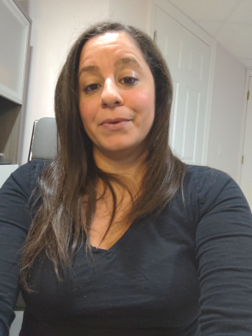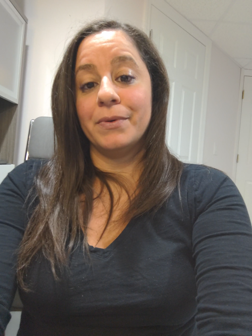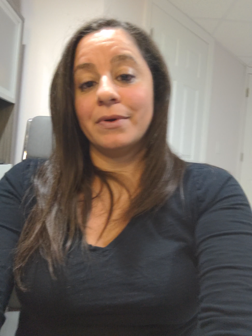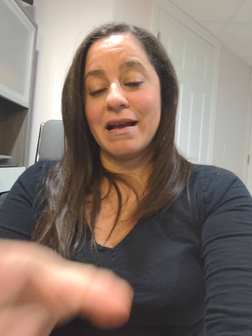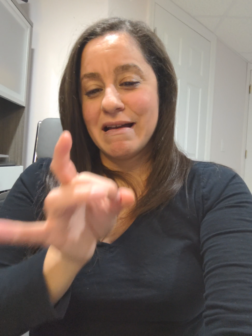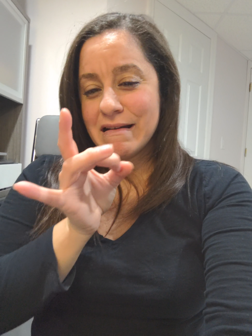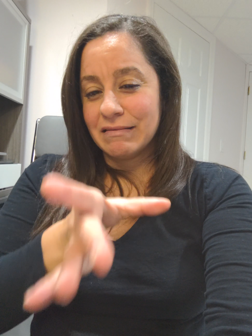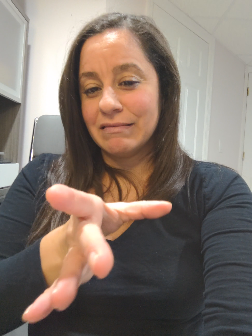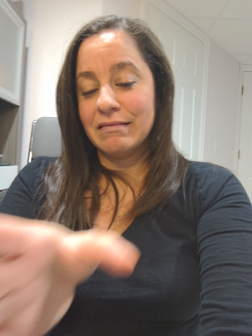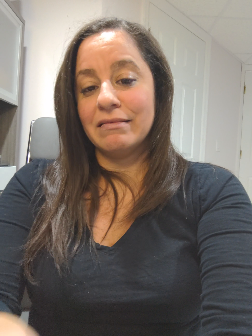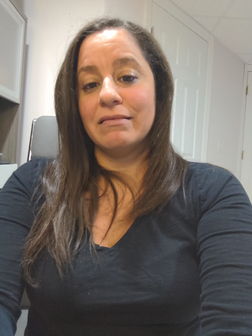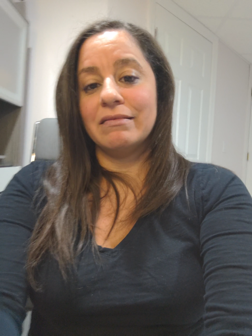hate